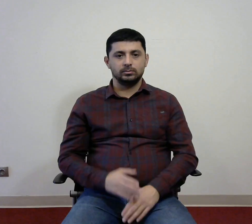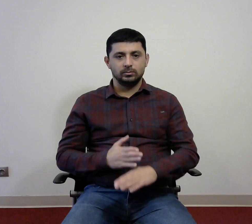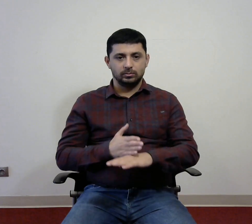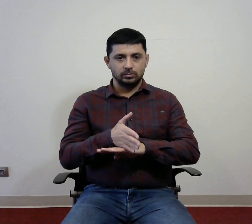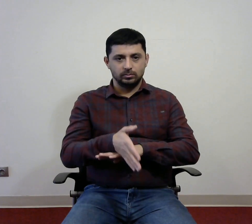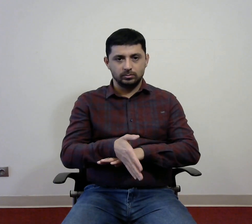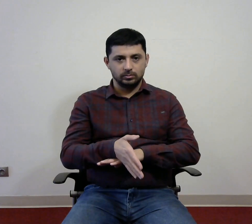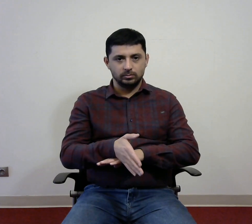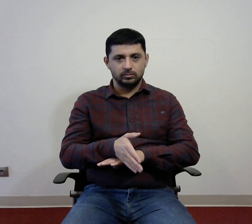müraciət